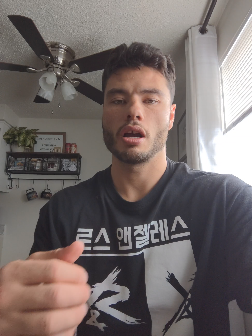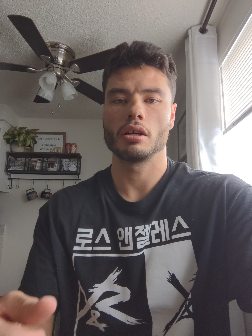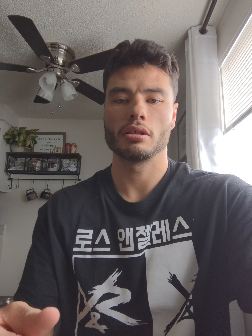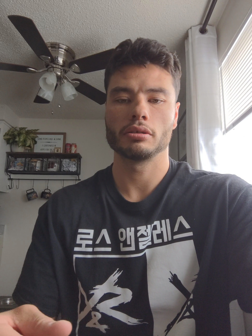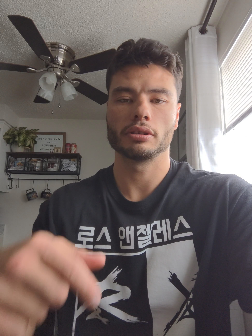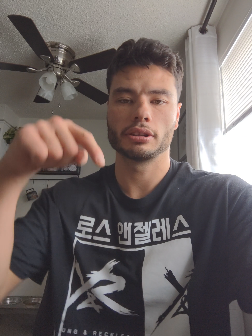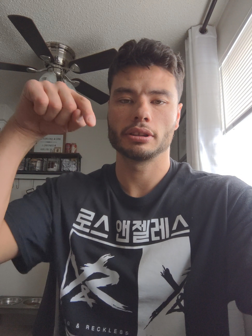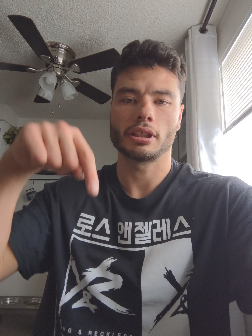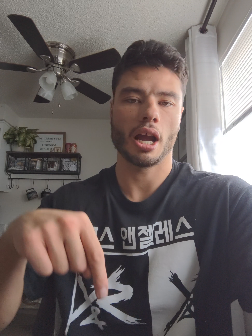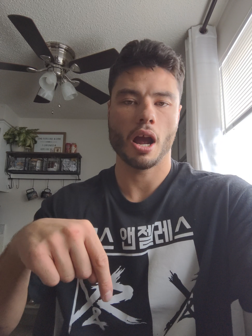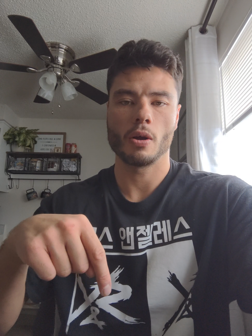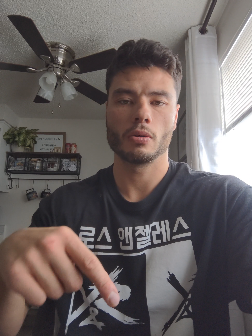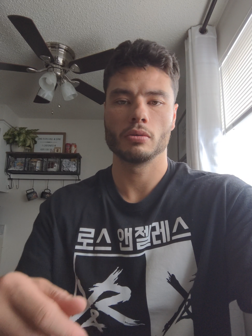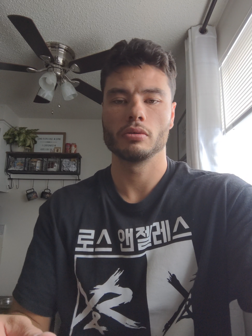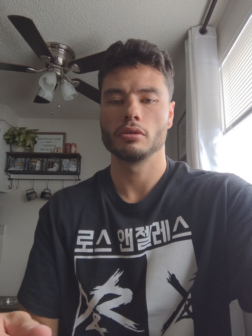down